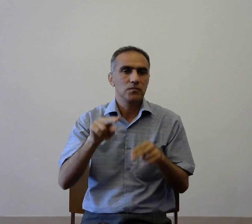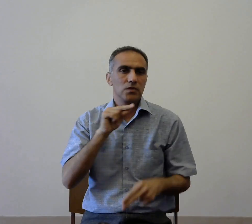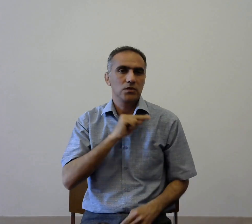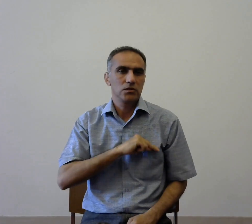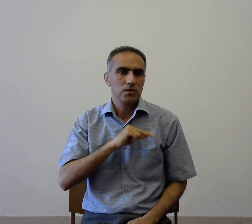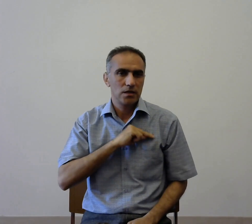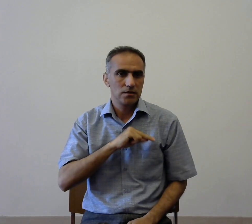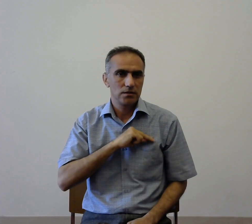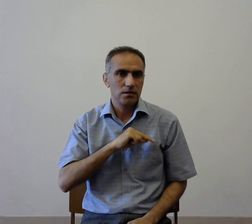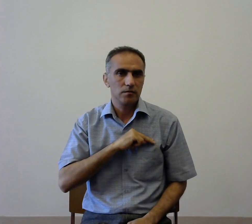işləmək